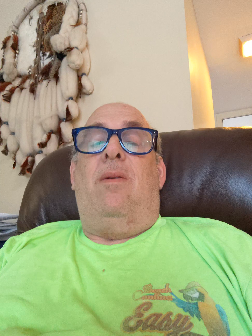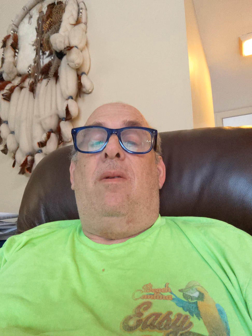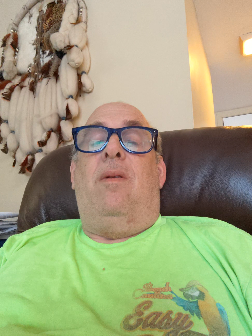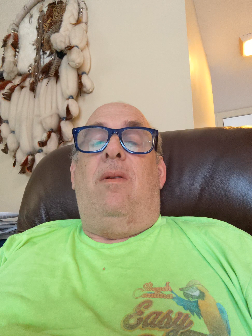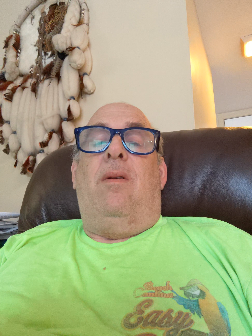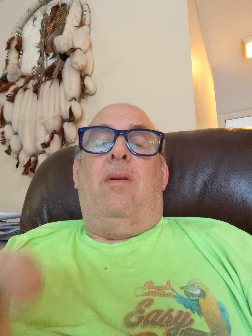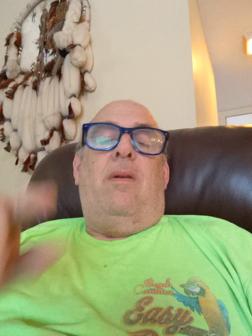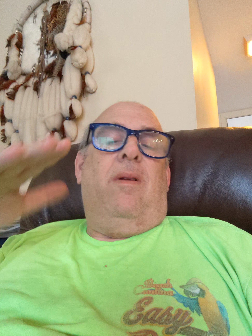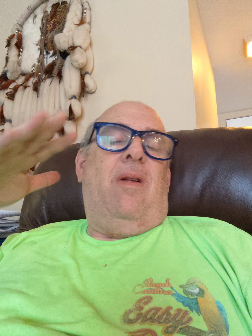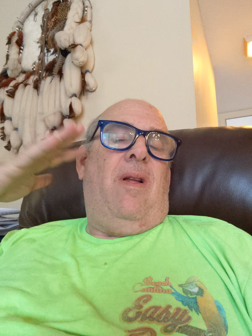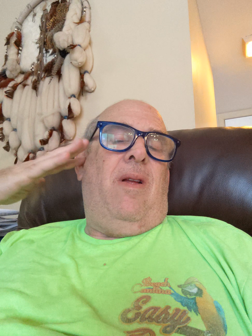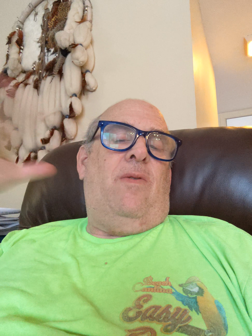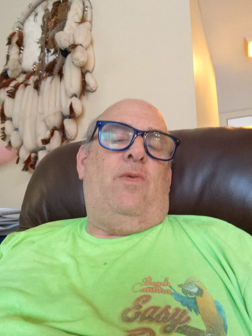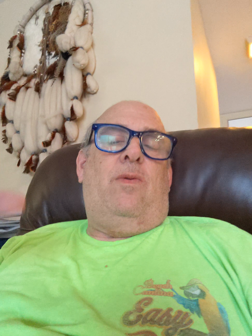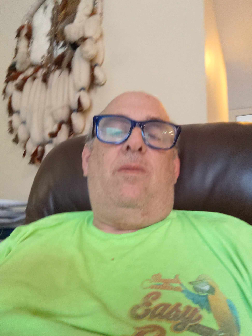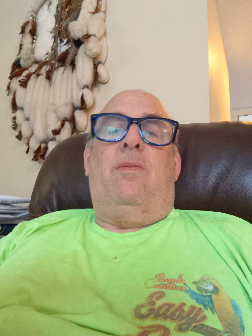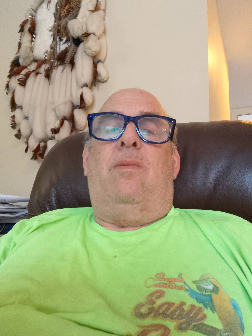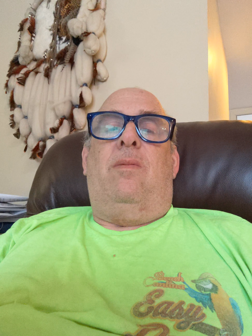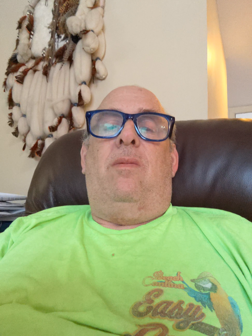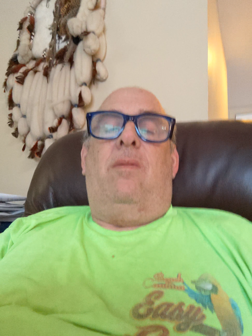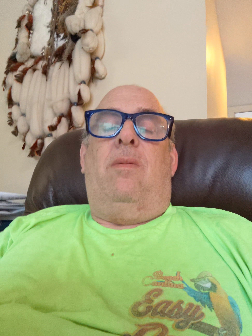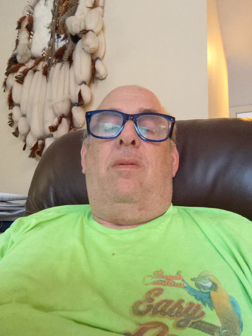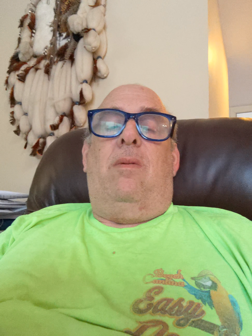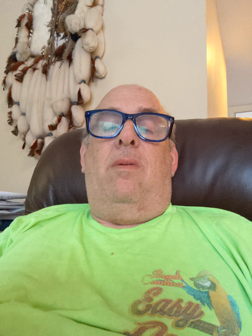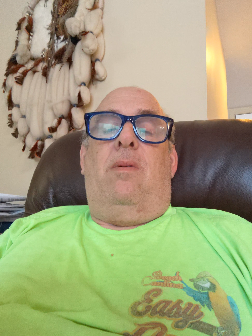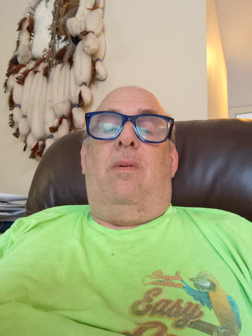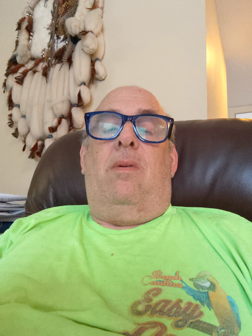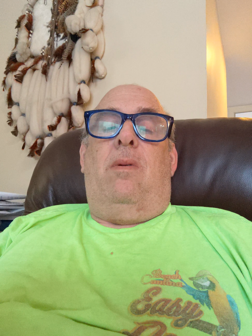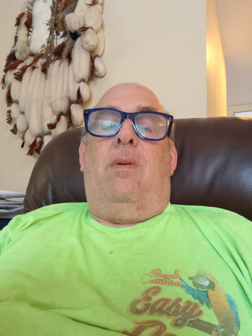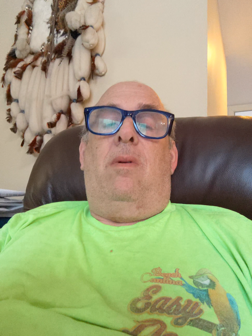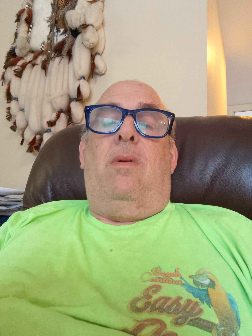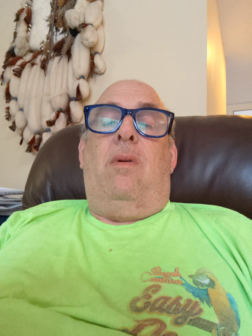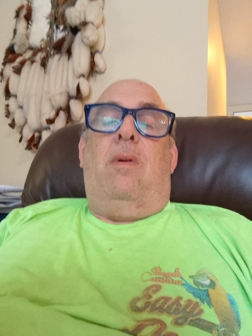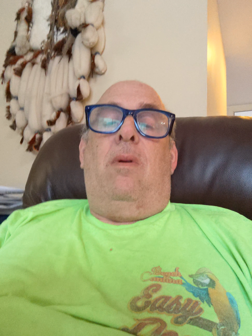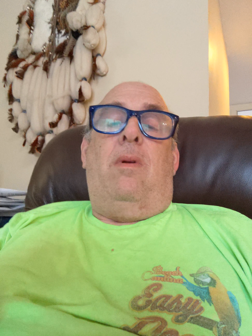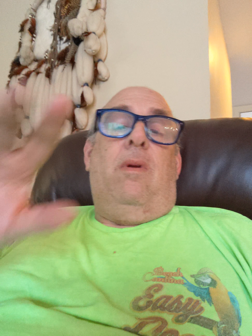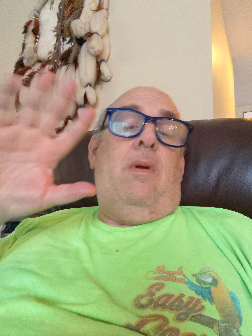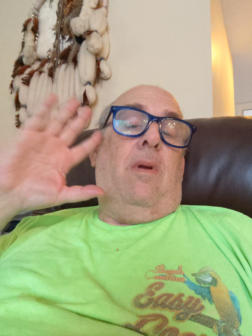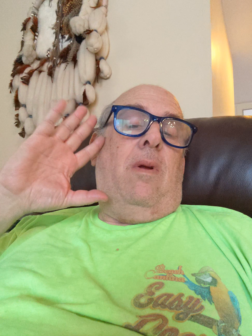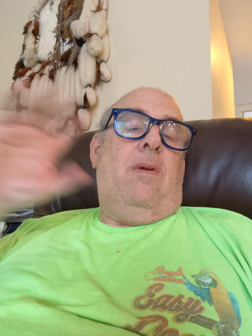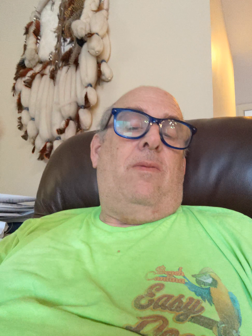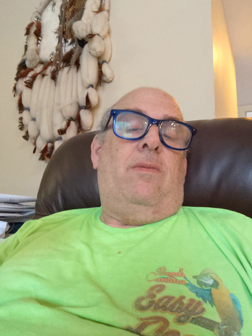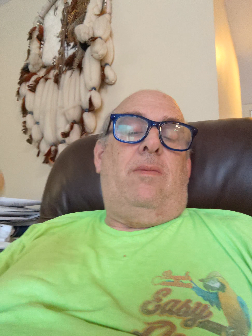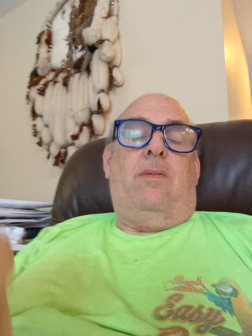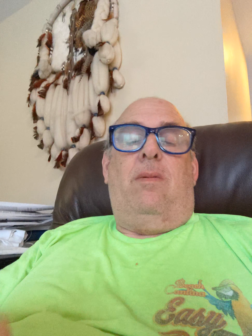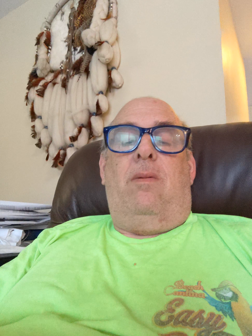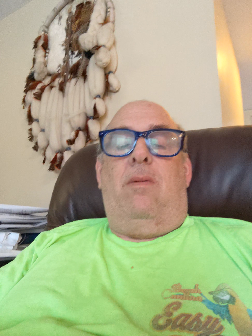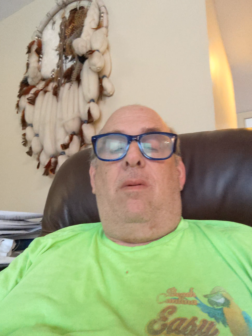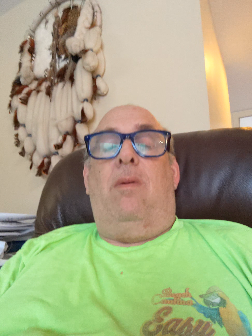loud